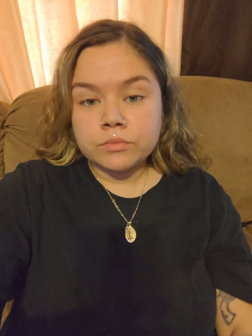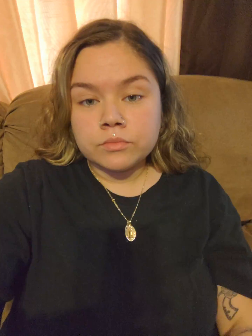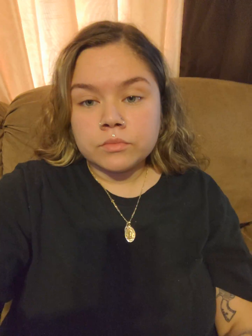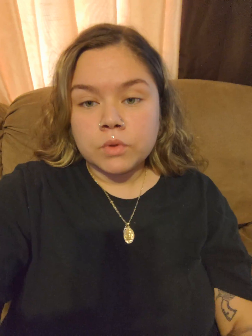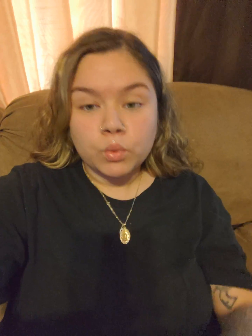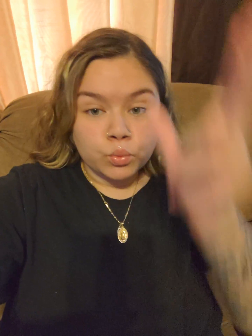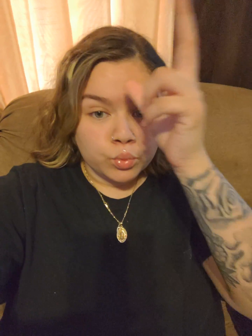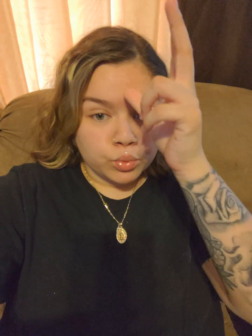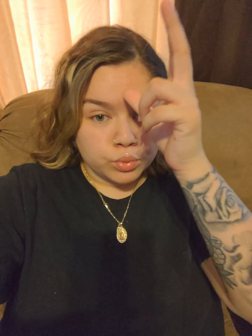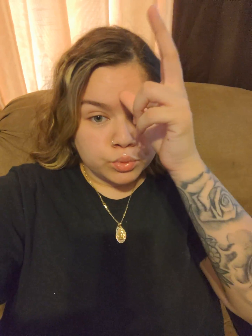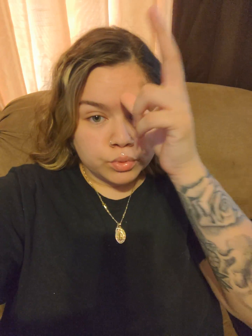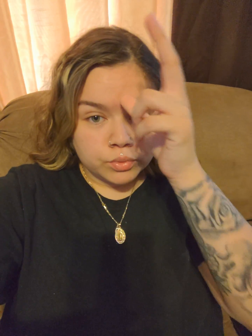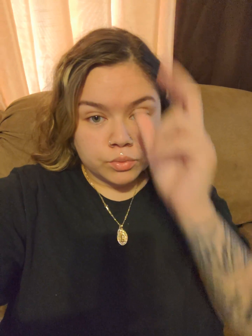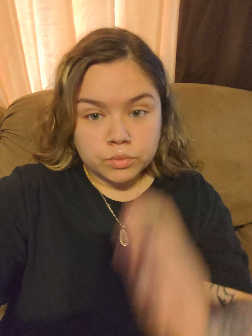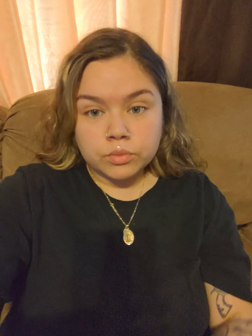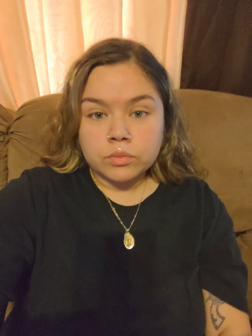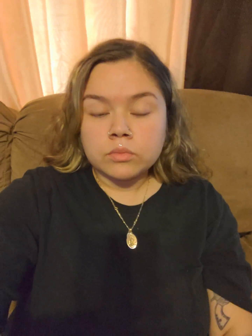rooster